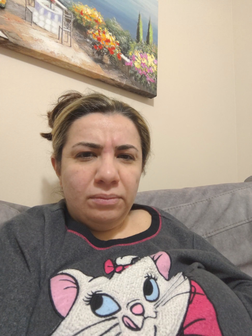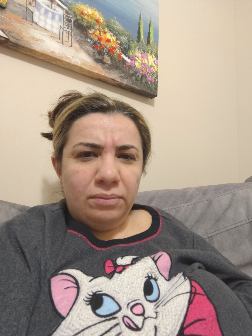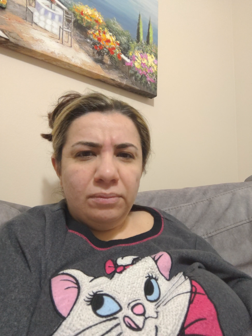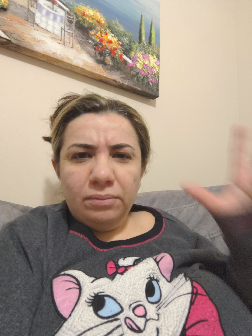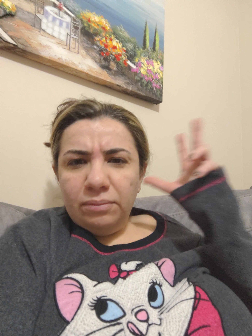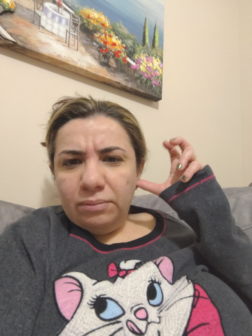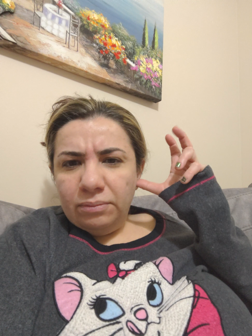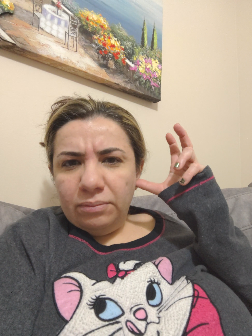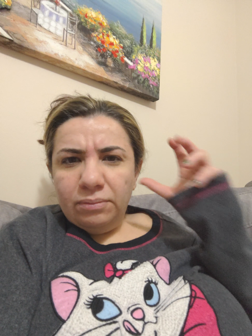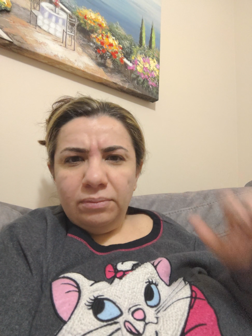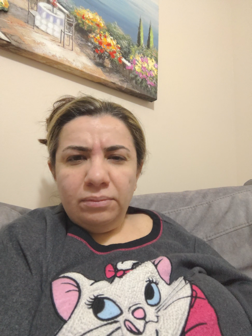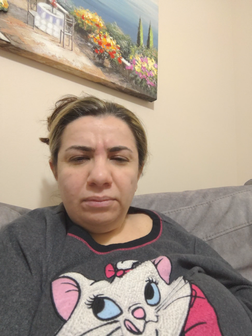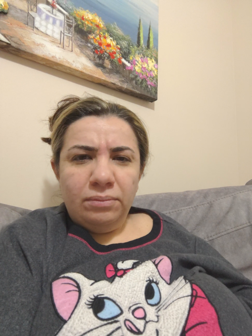hear